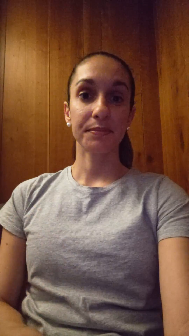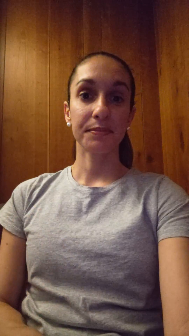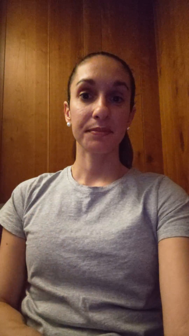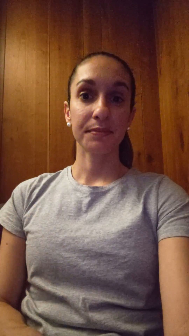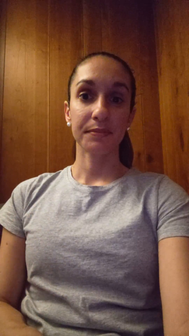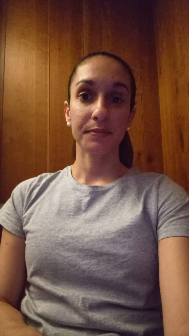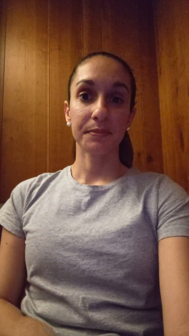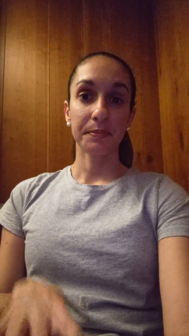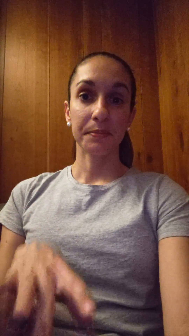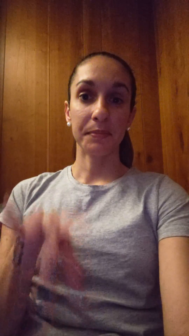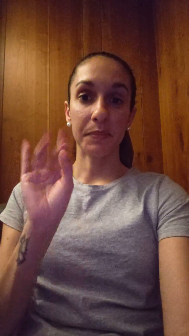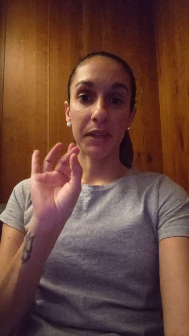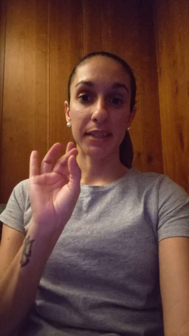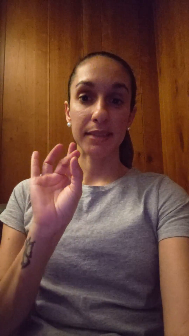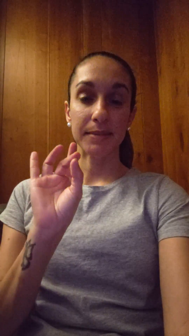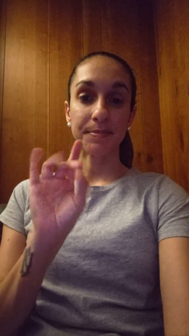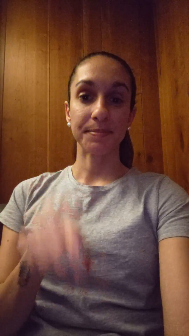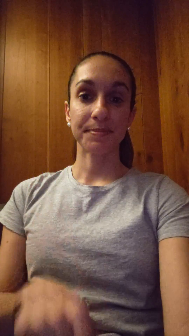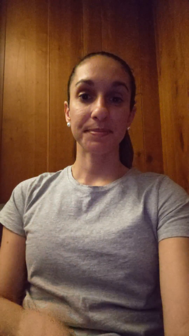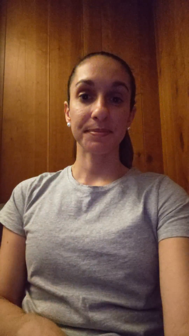pick